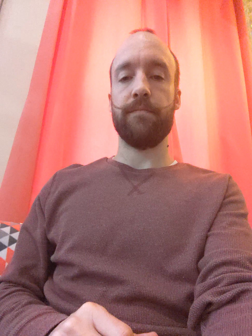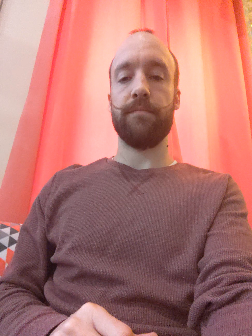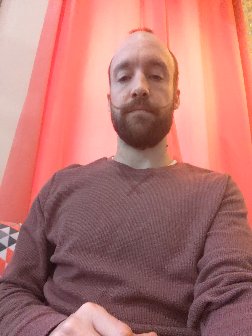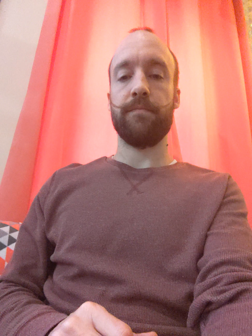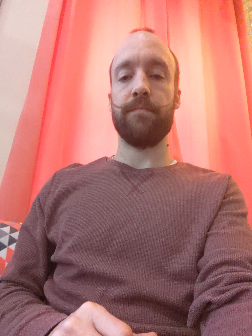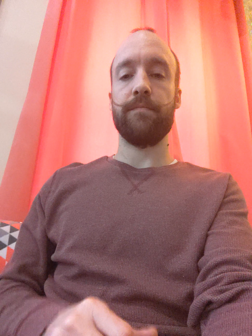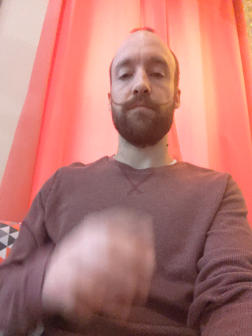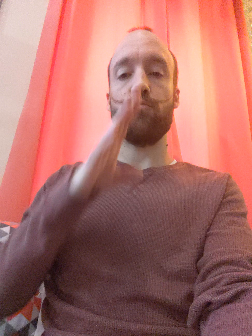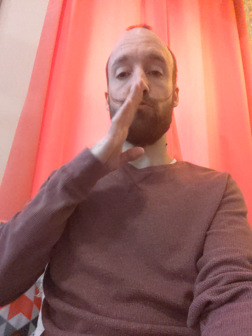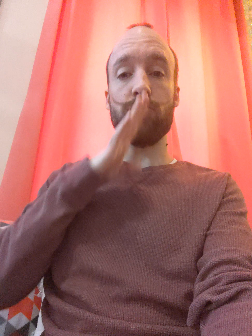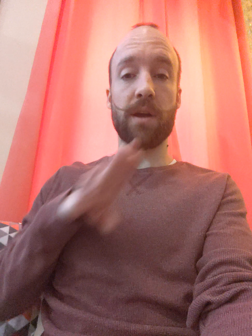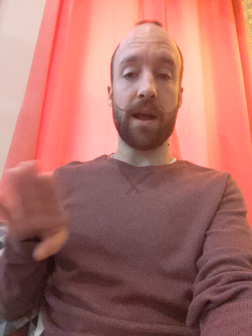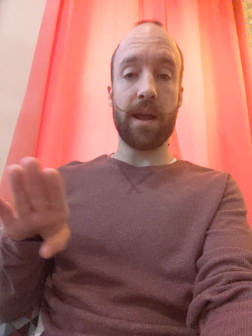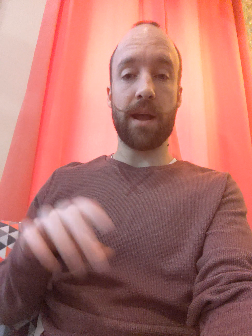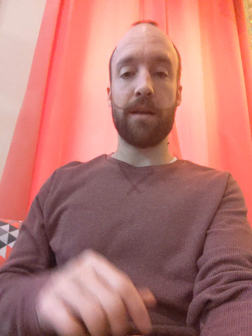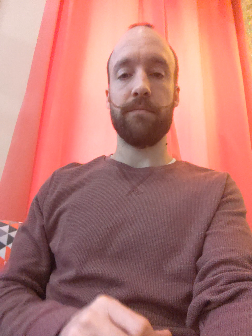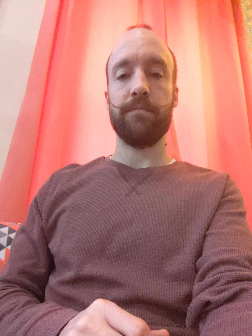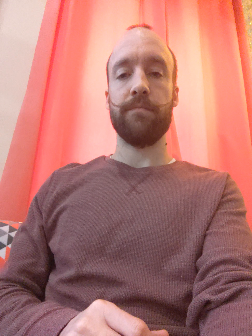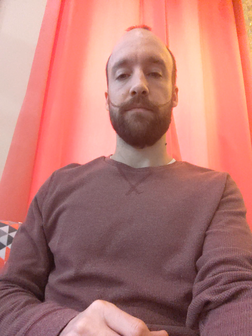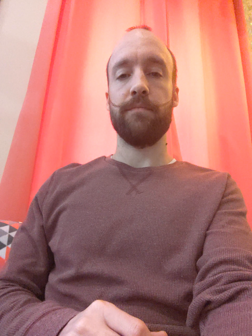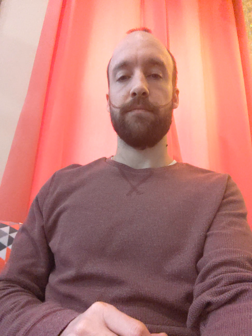quiet